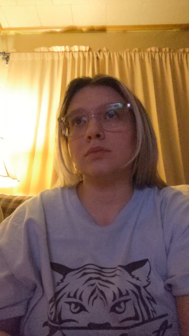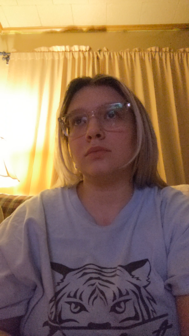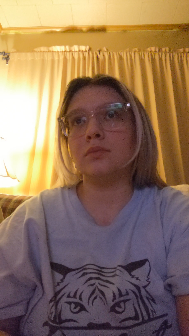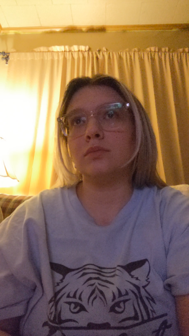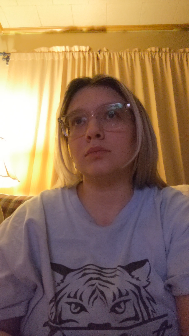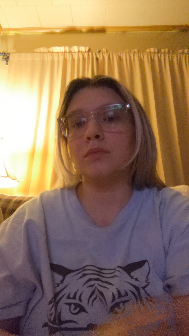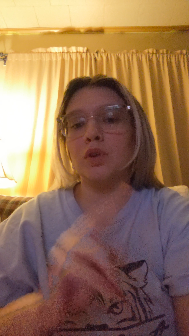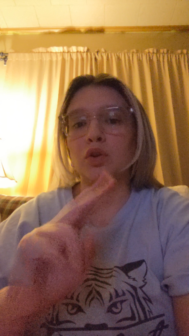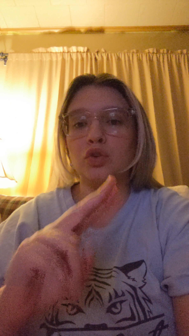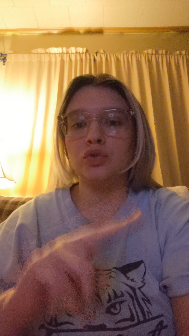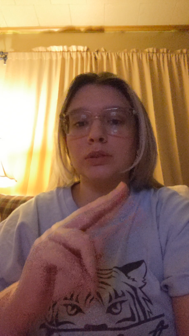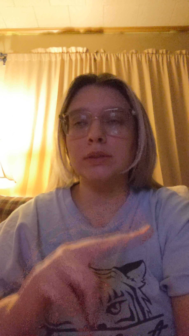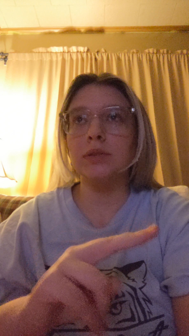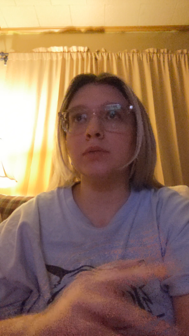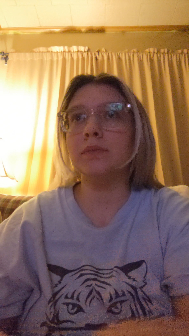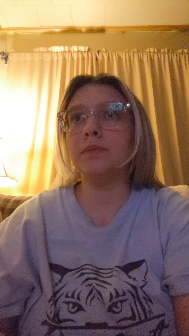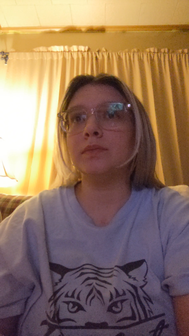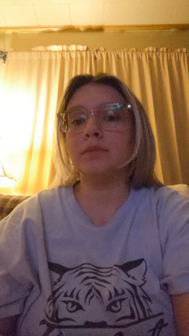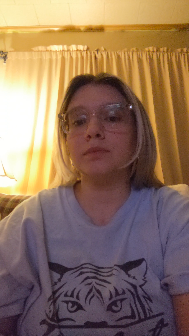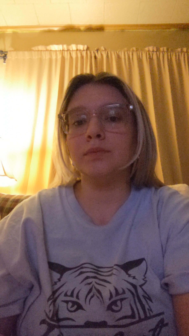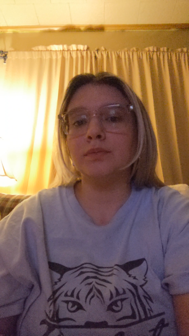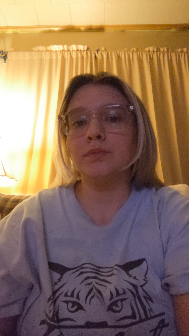nurse